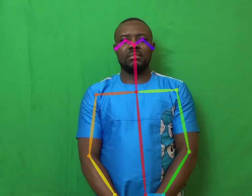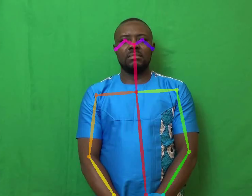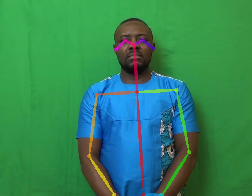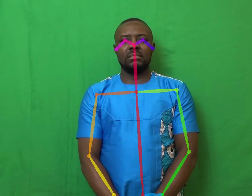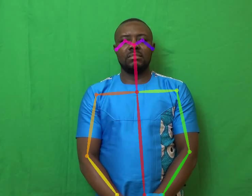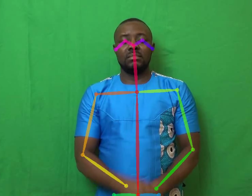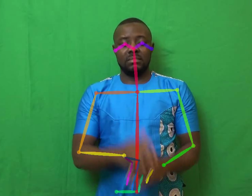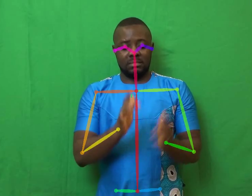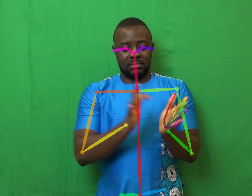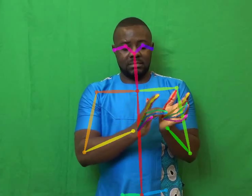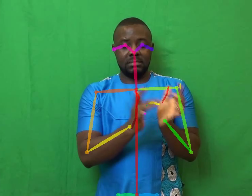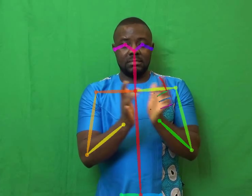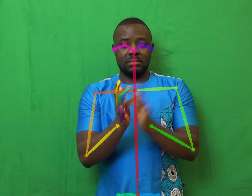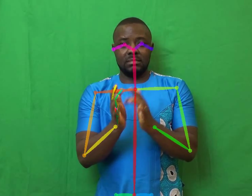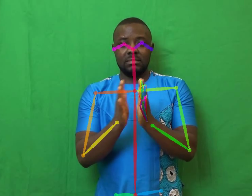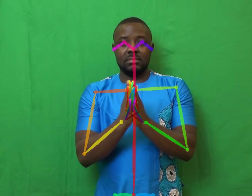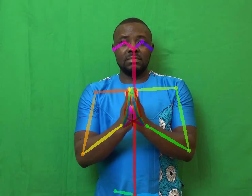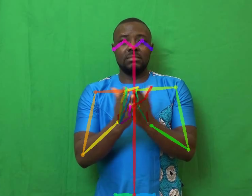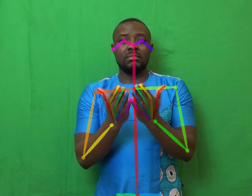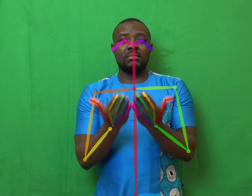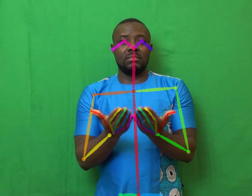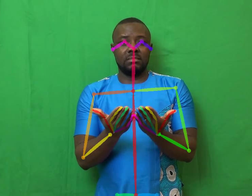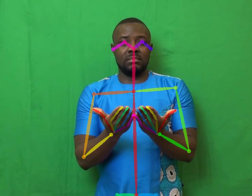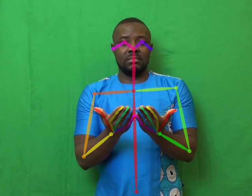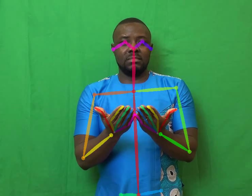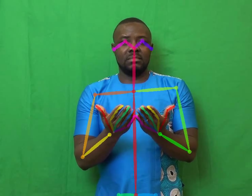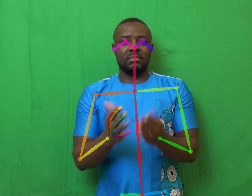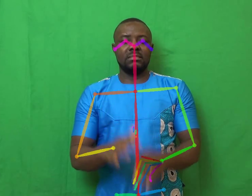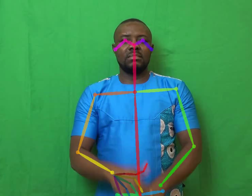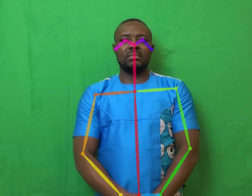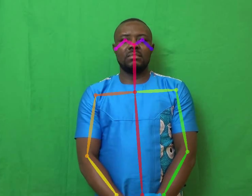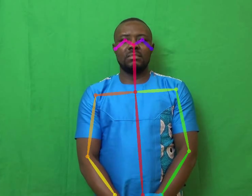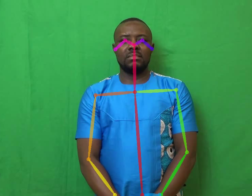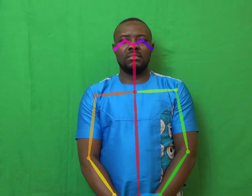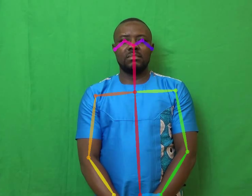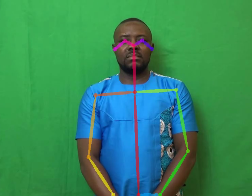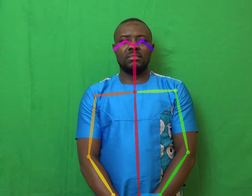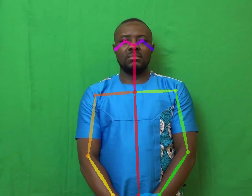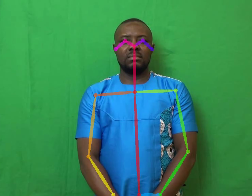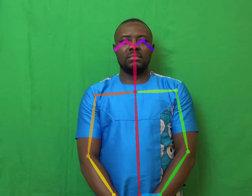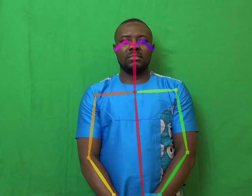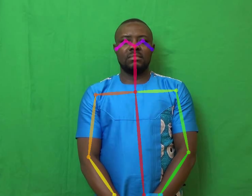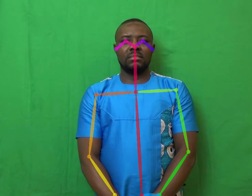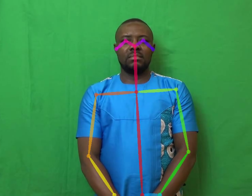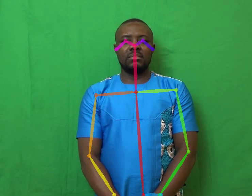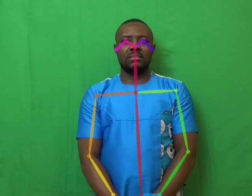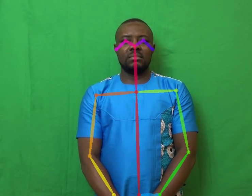Bible